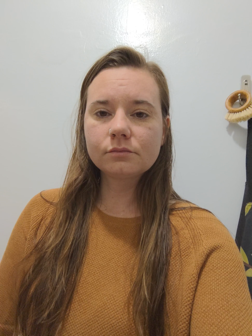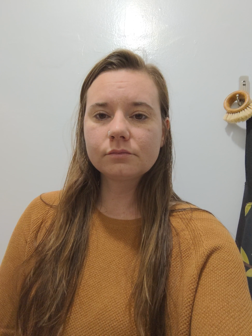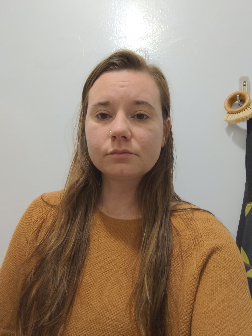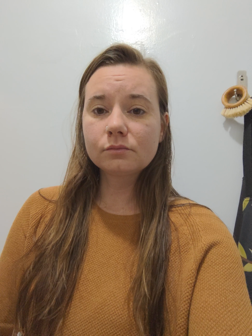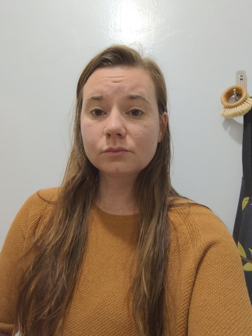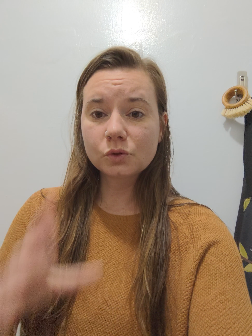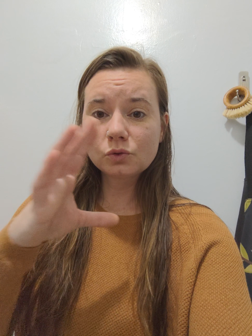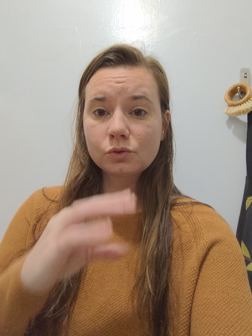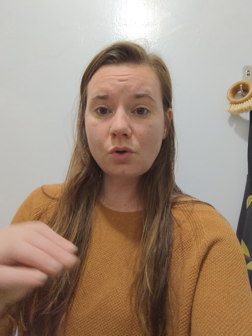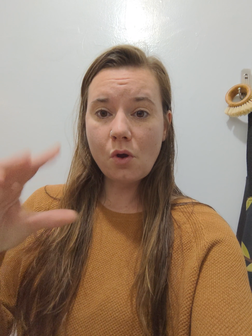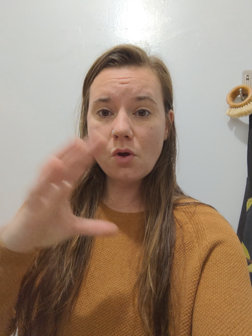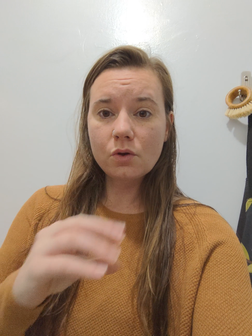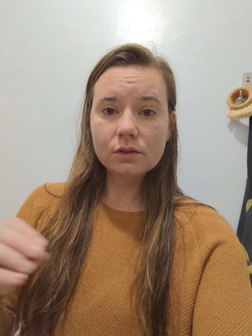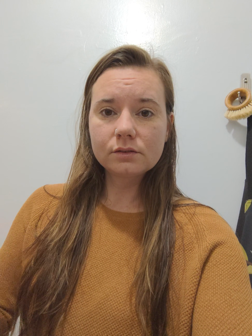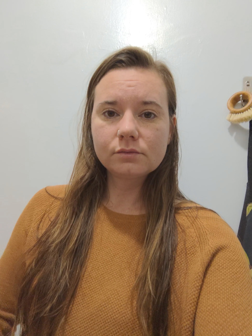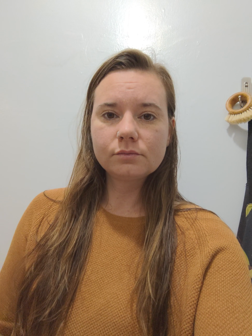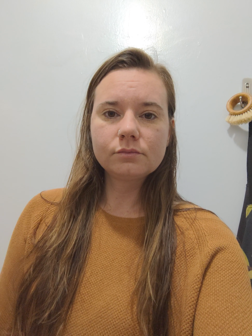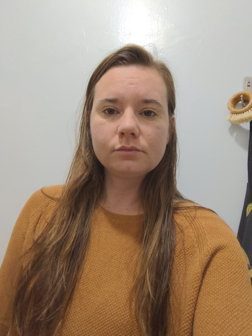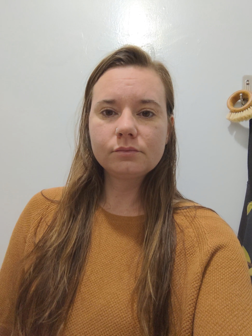story